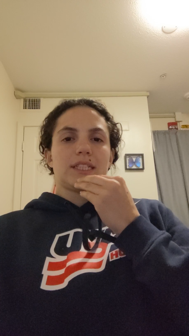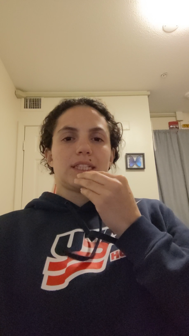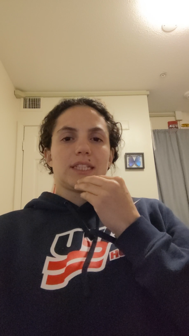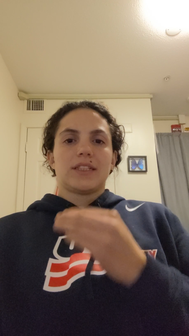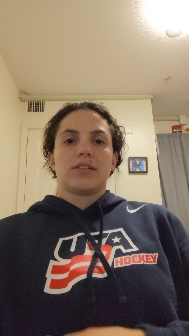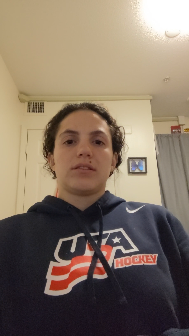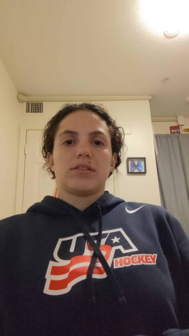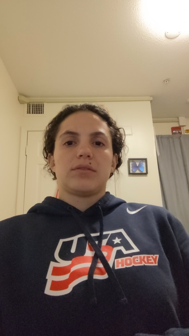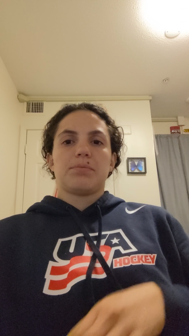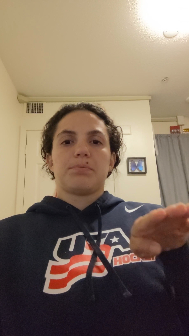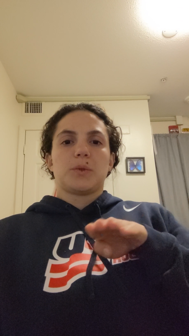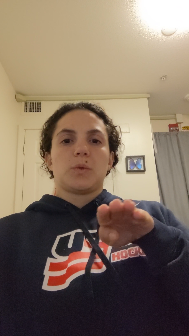boots